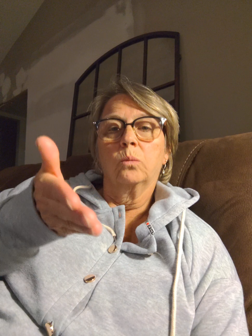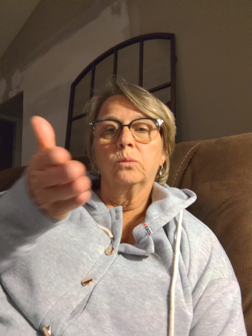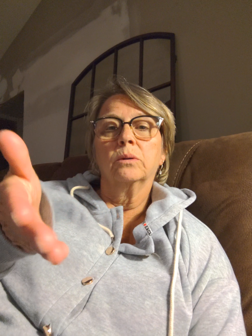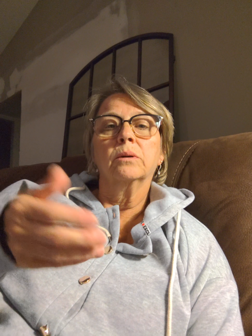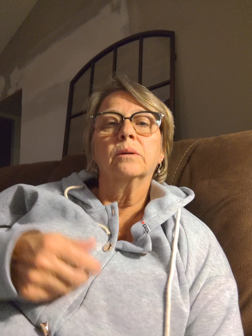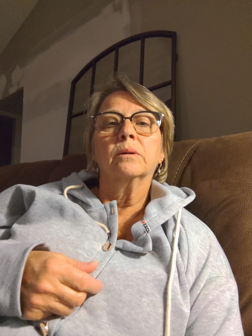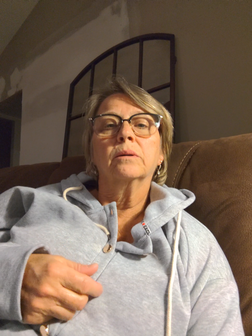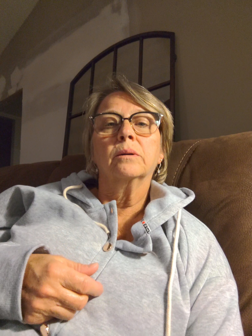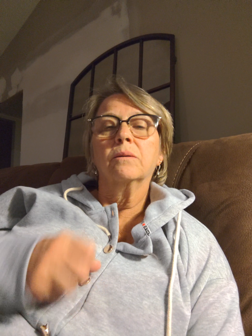boat